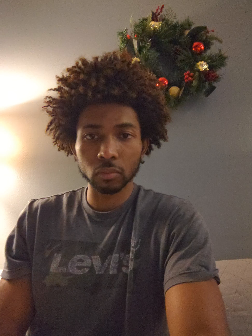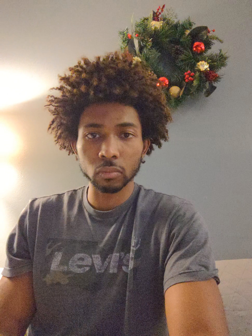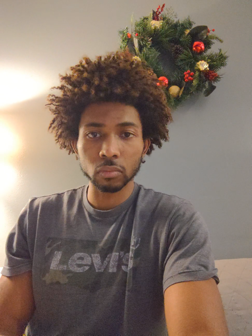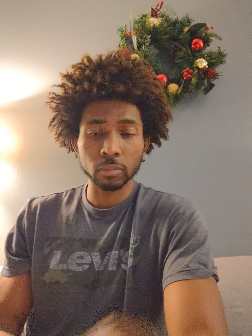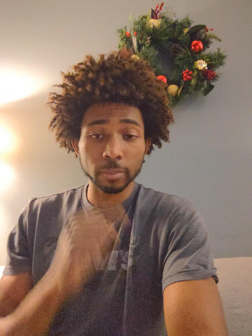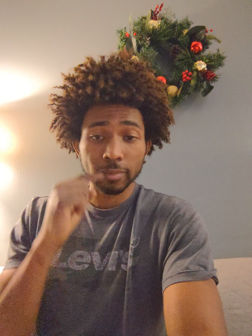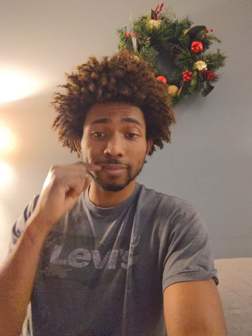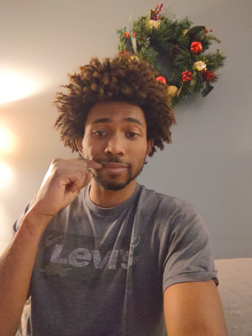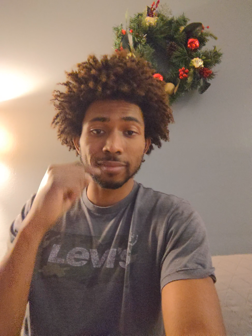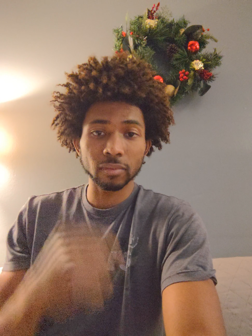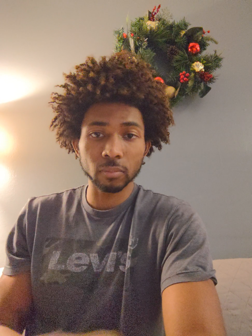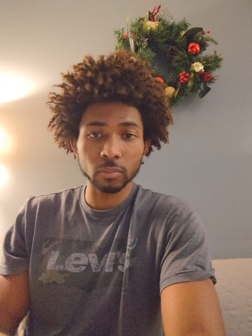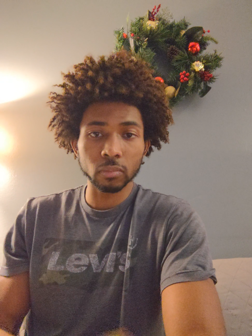smile